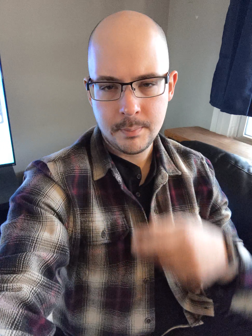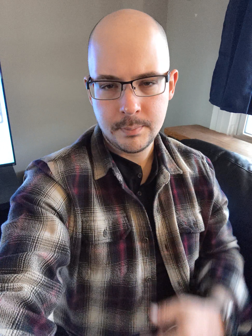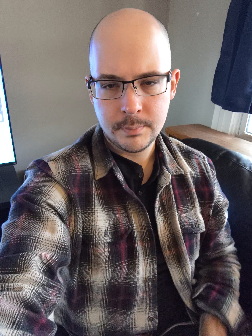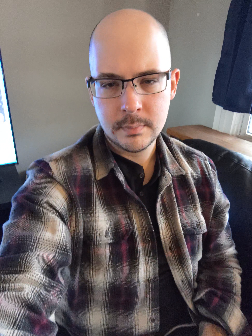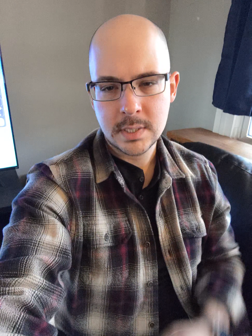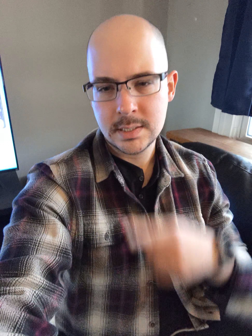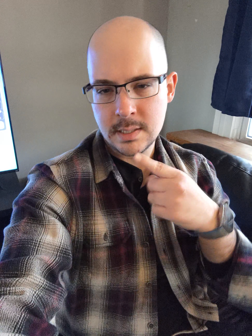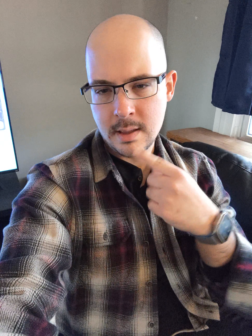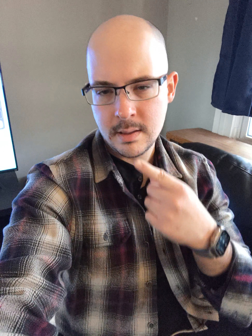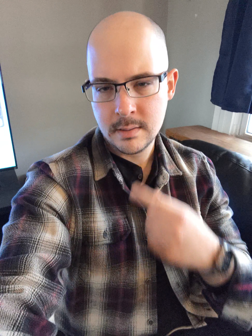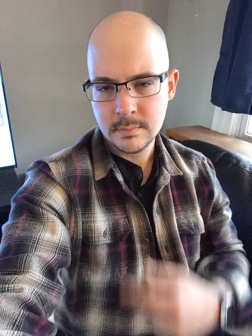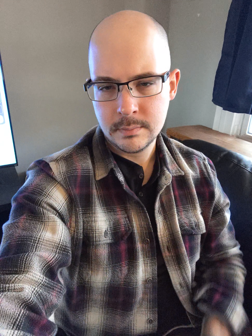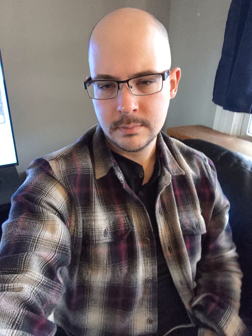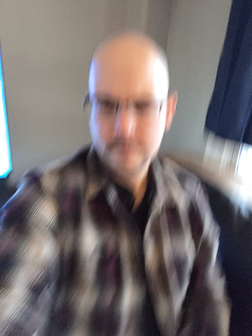say